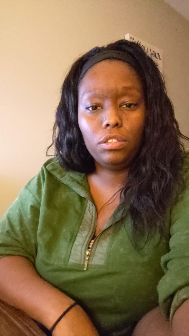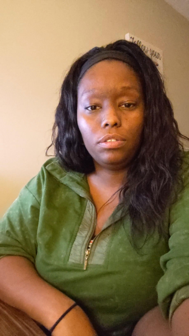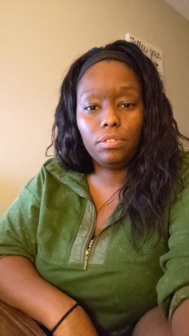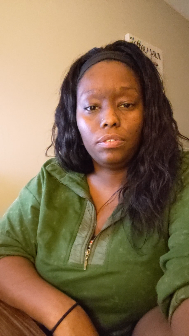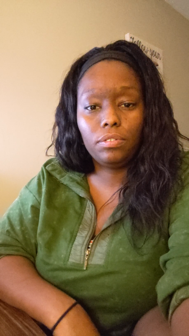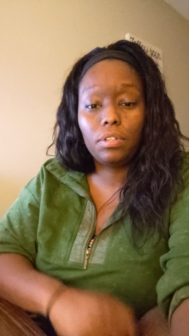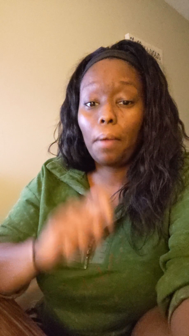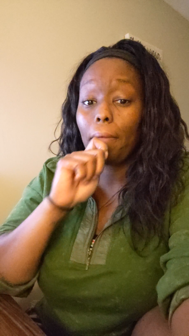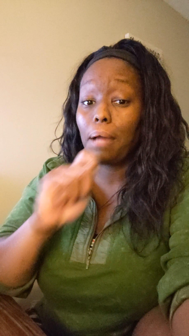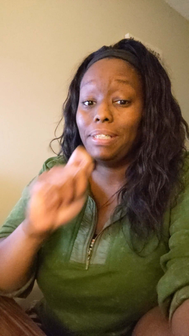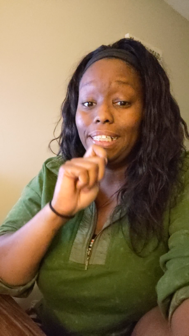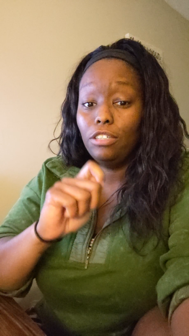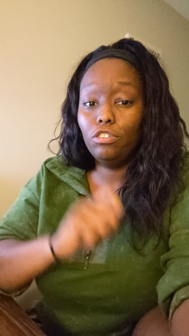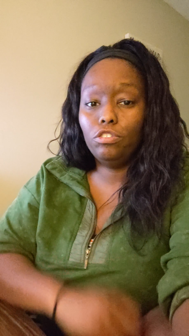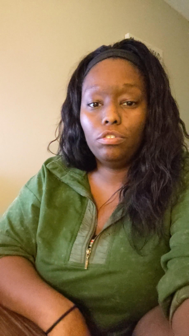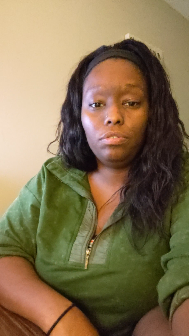popsicle